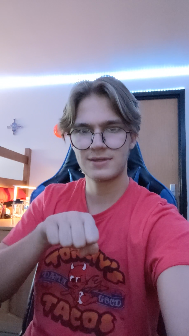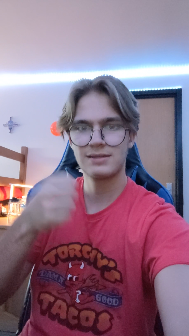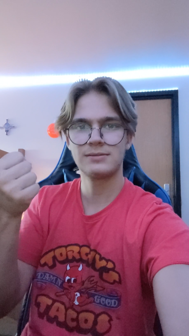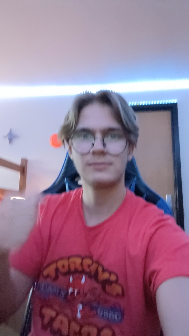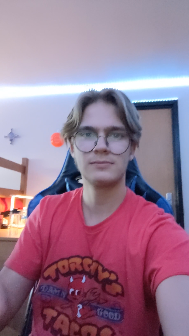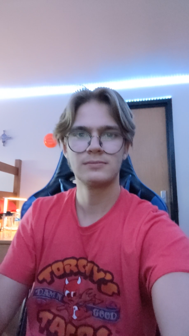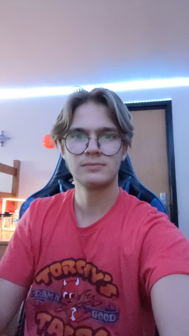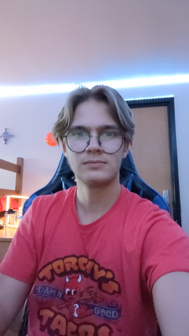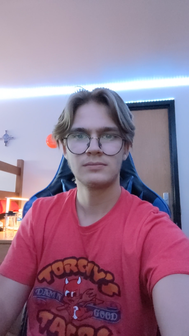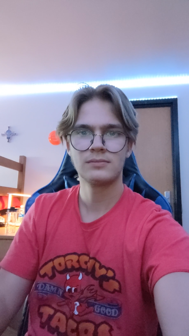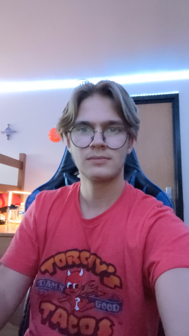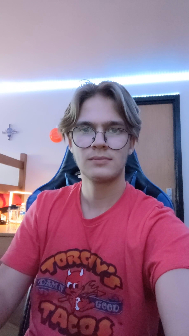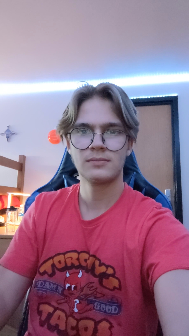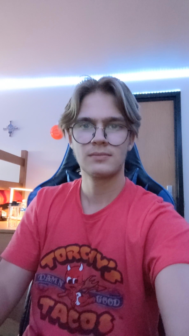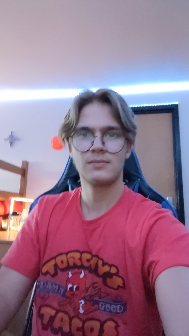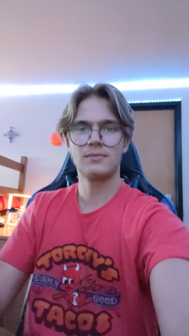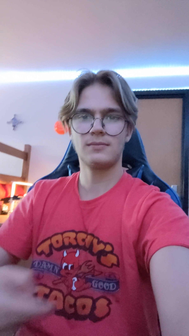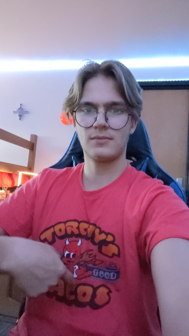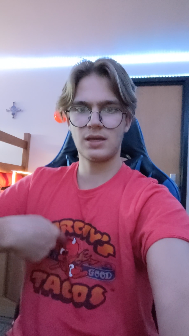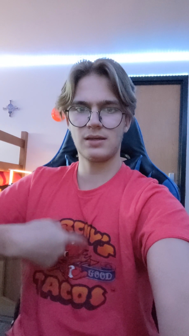belly button